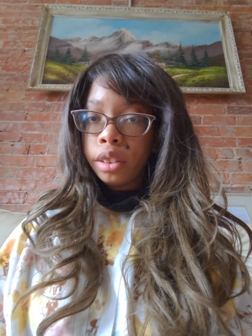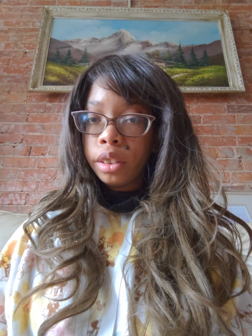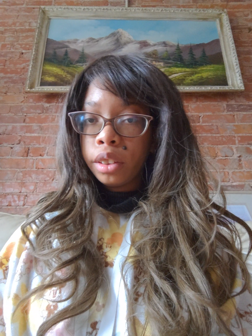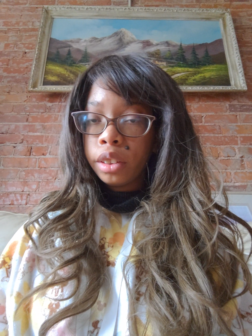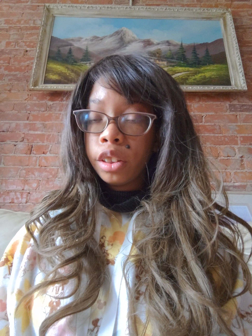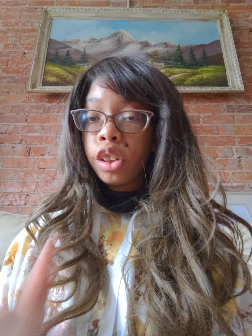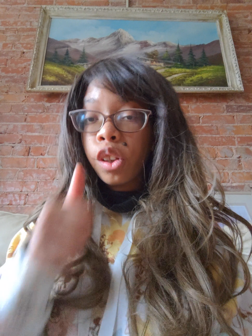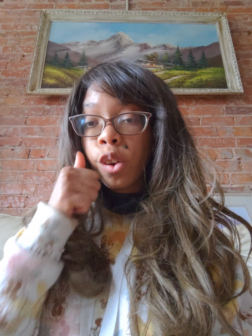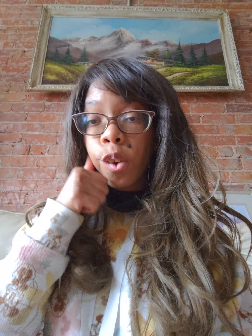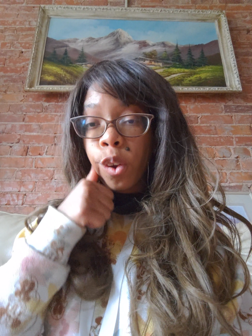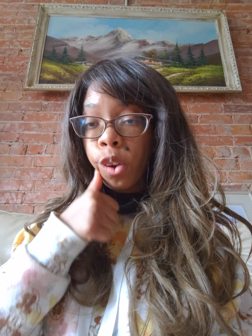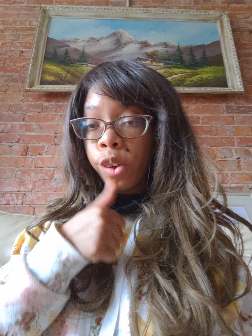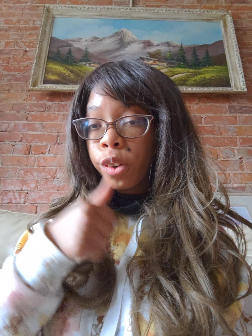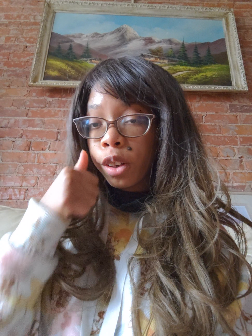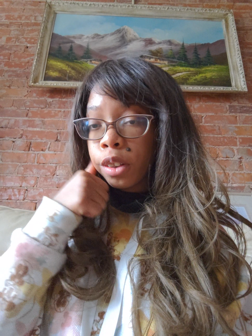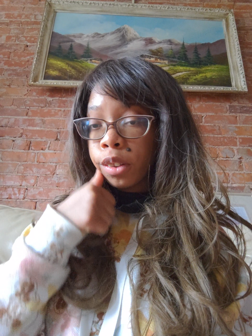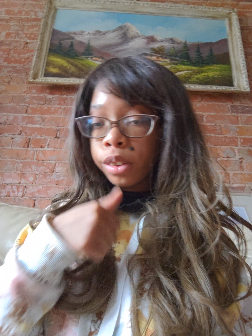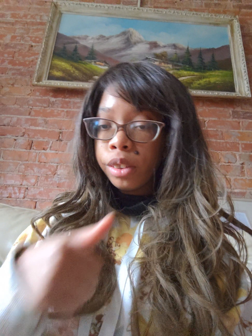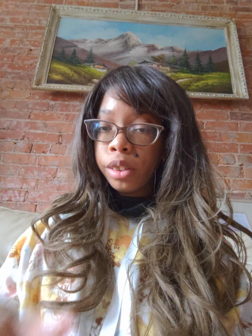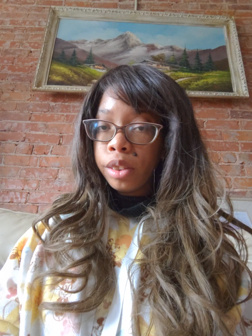girl